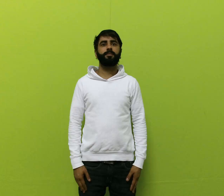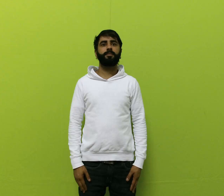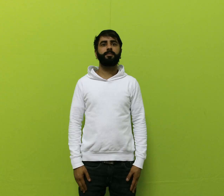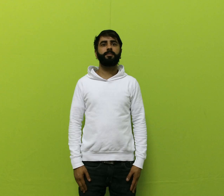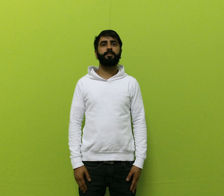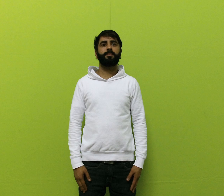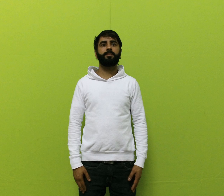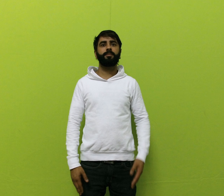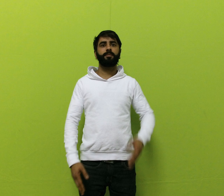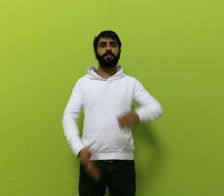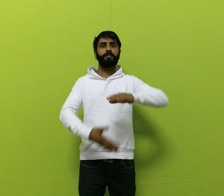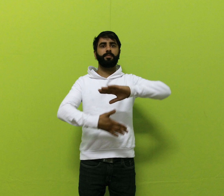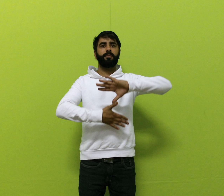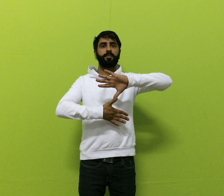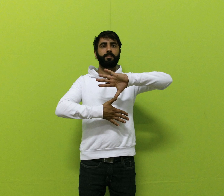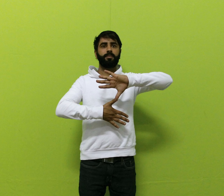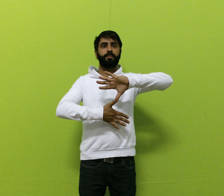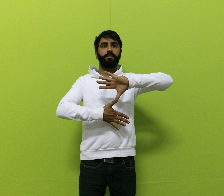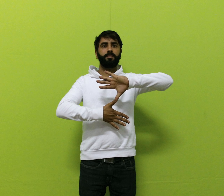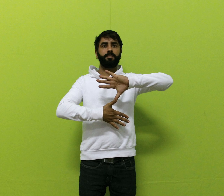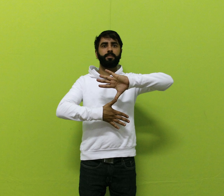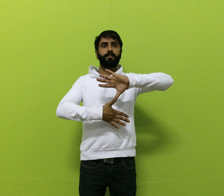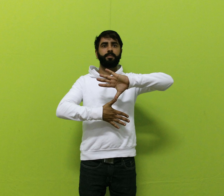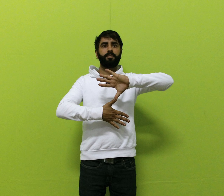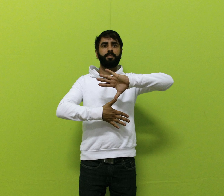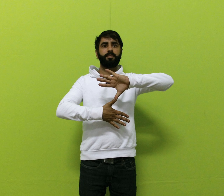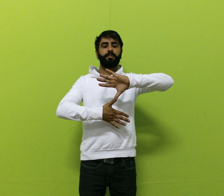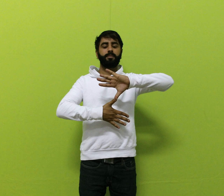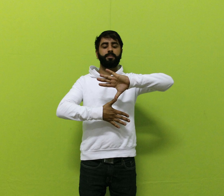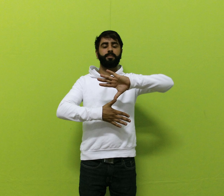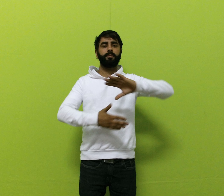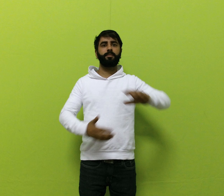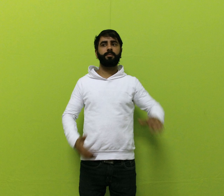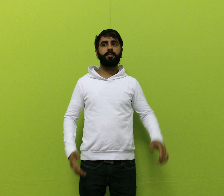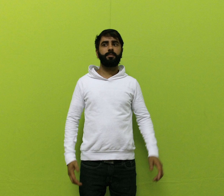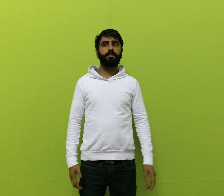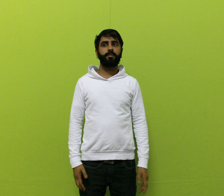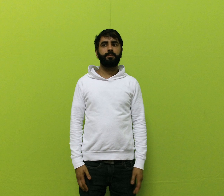América